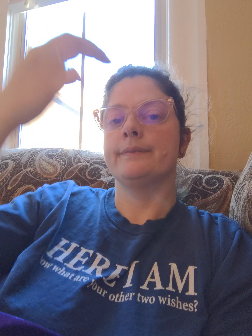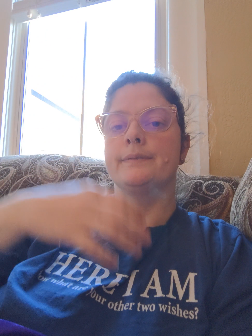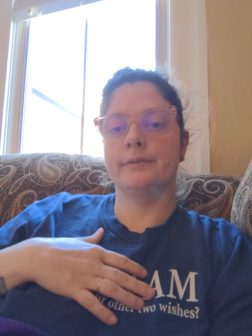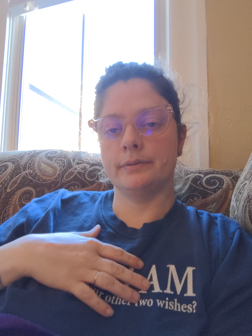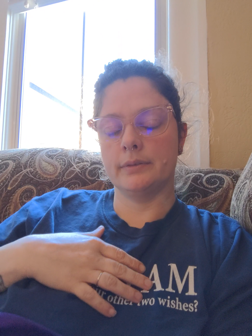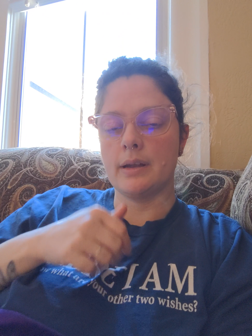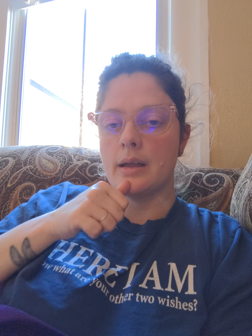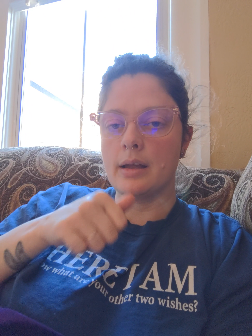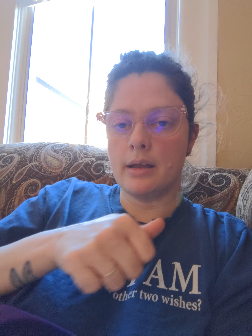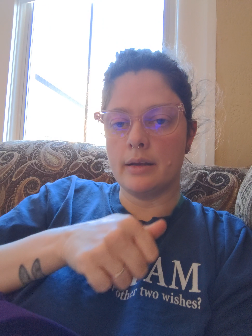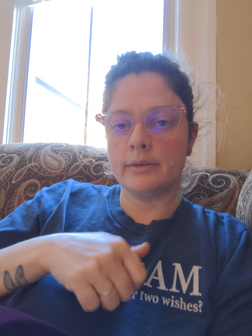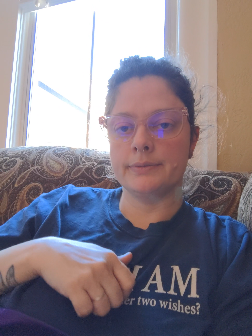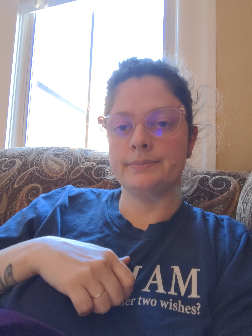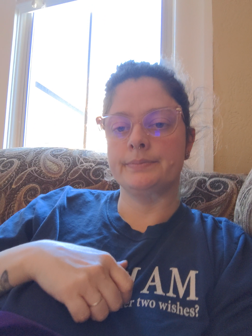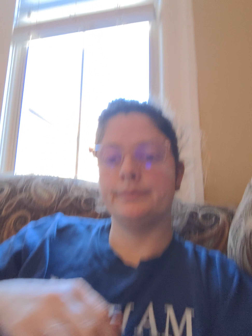hide